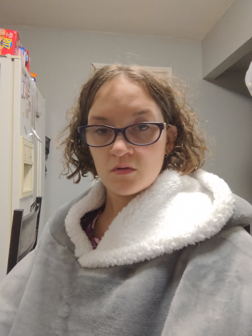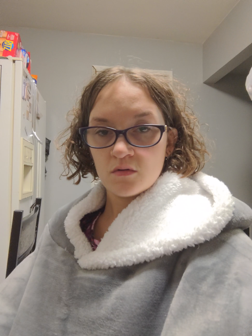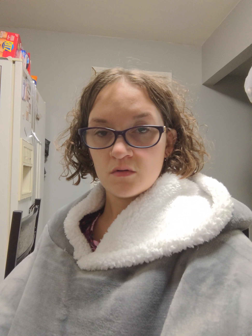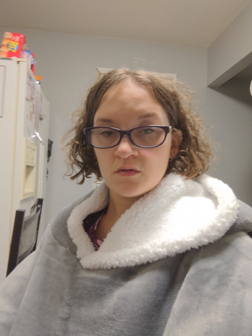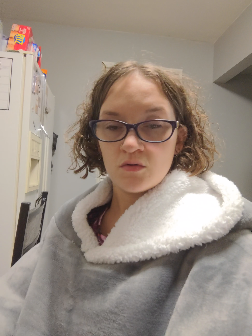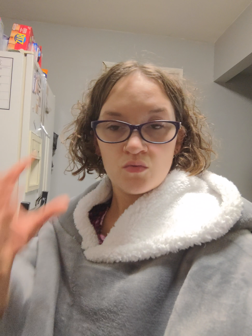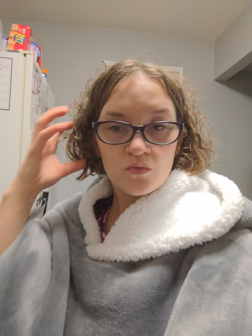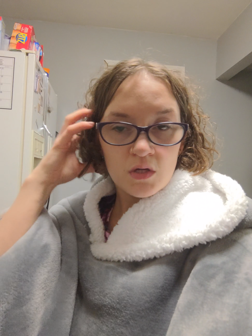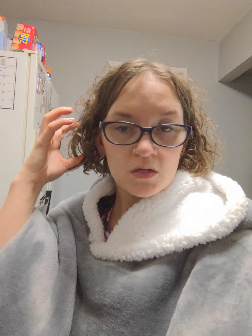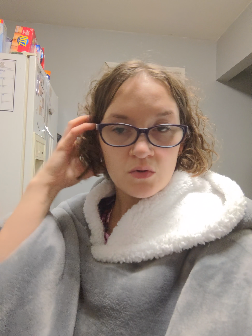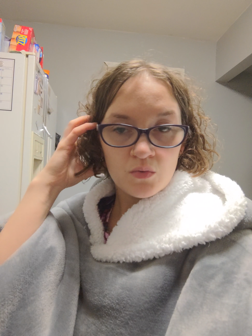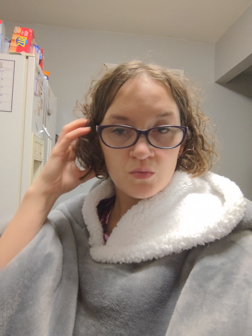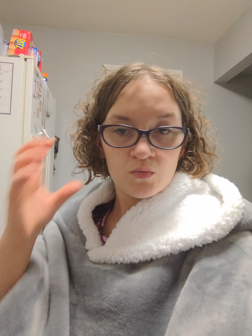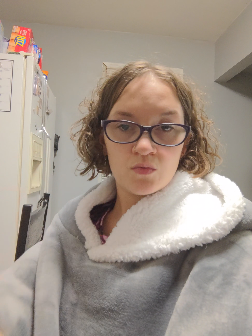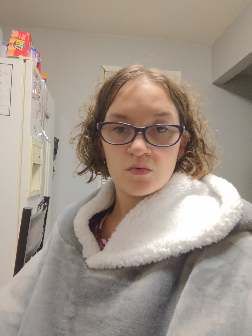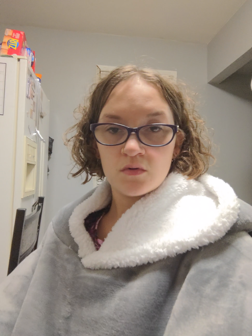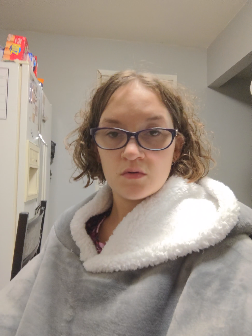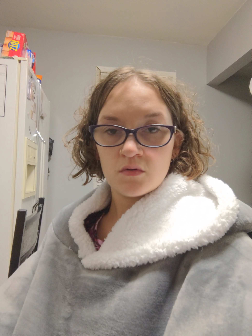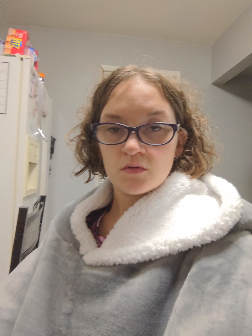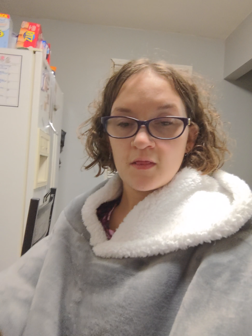radio